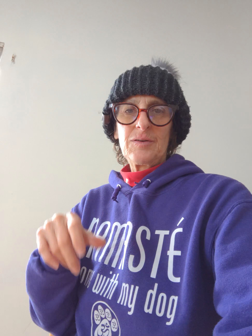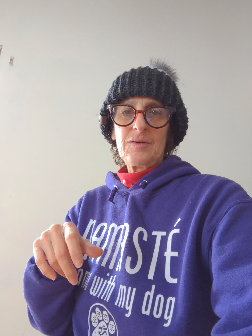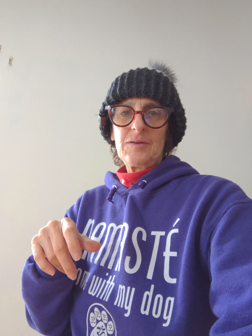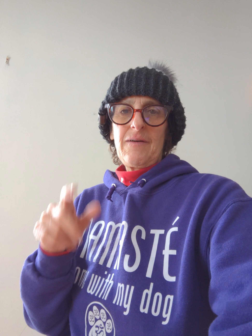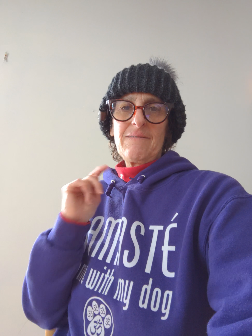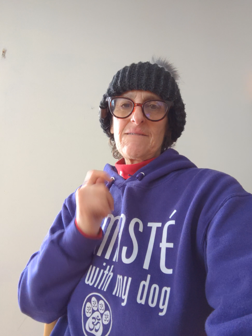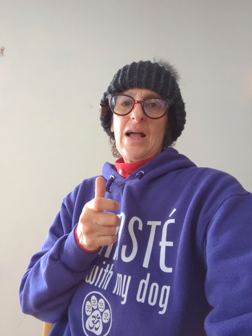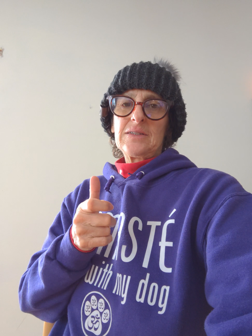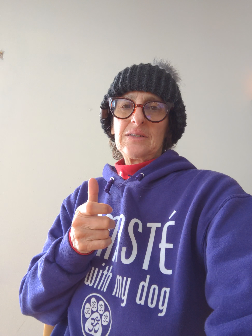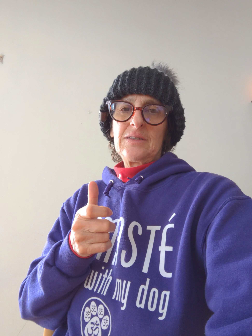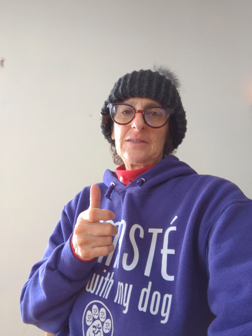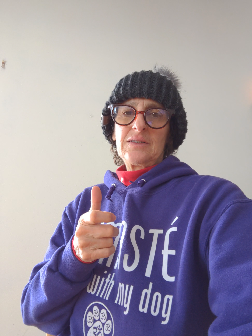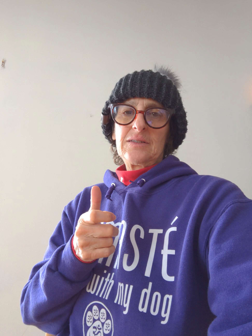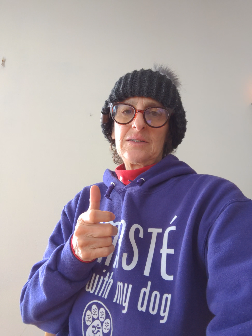fast